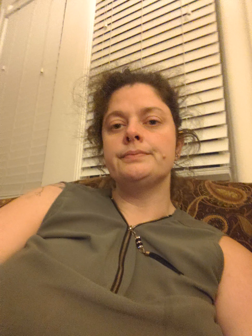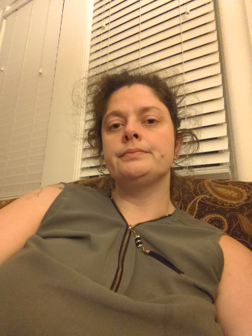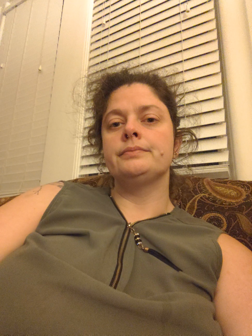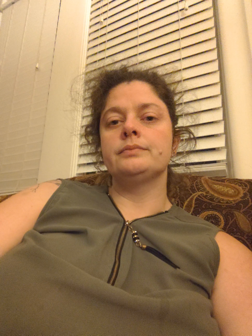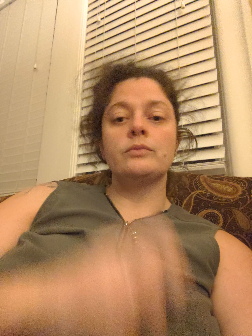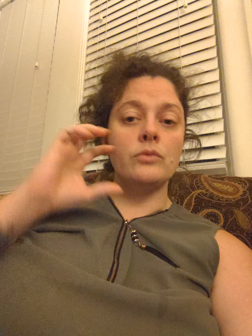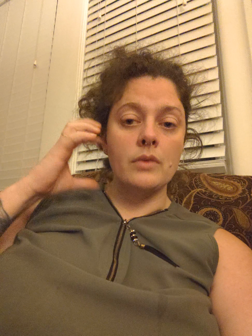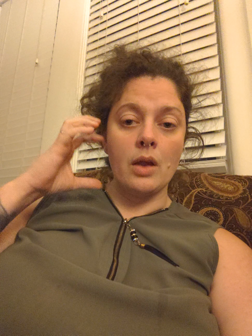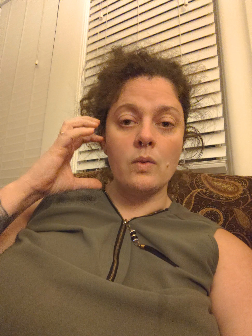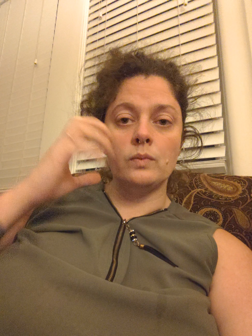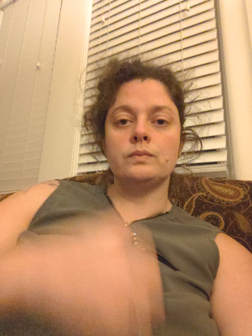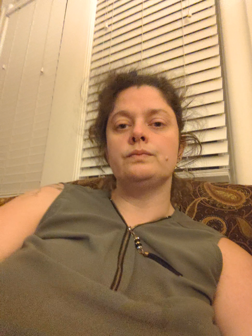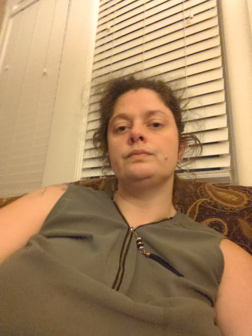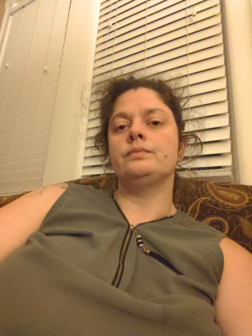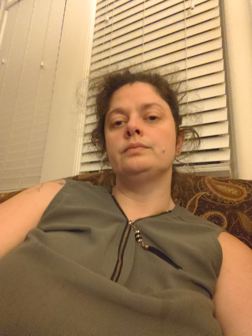radio